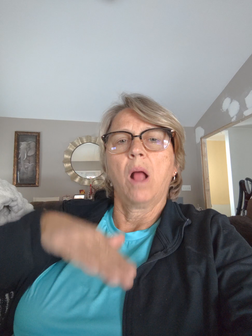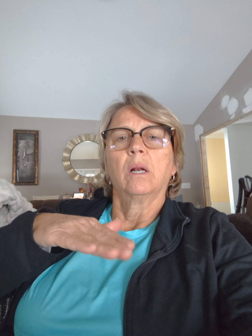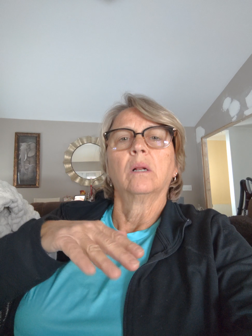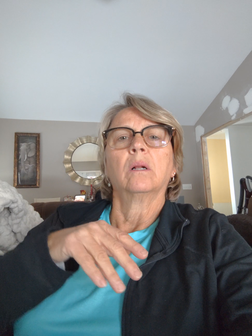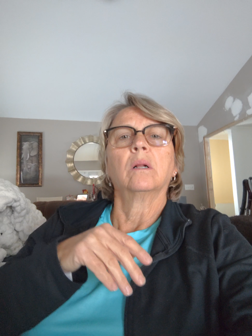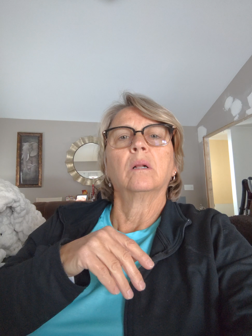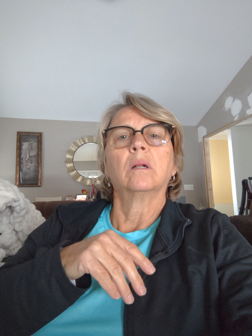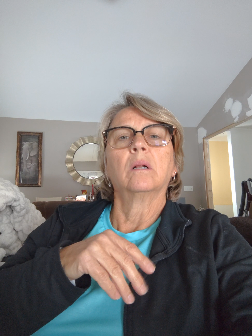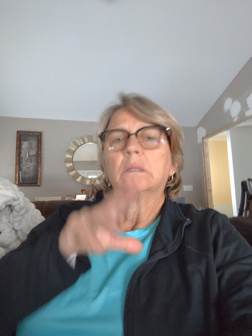on